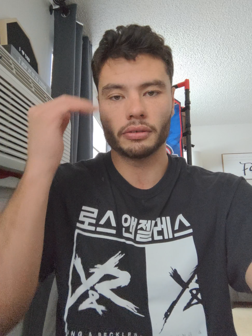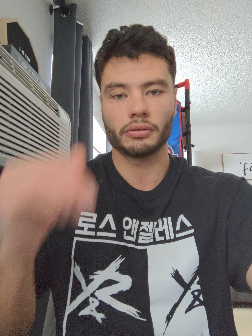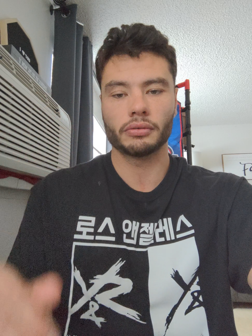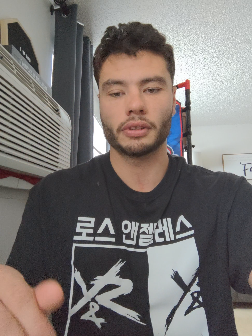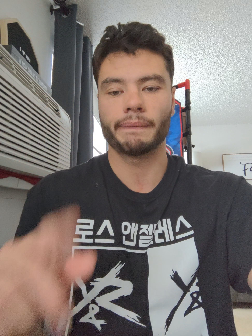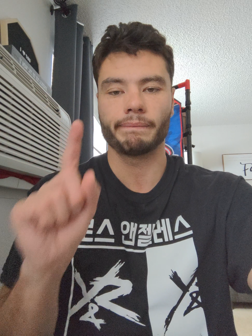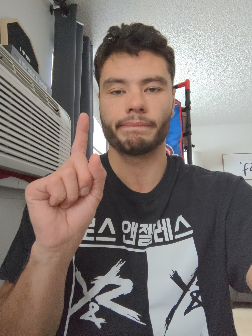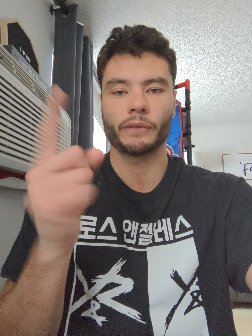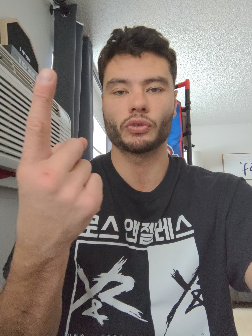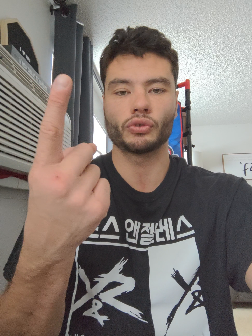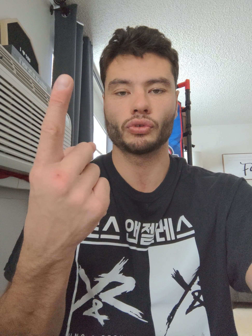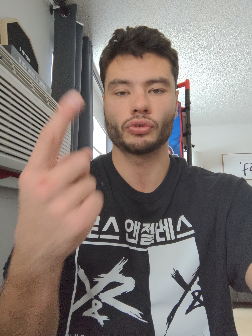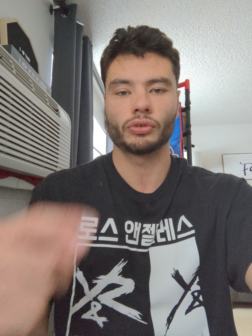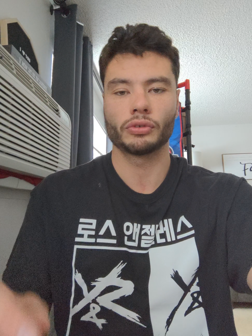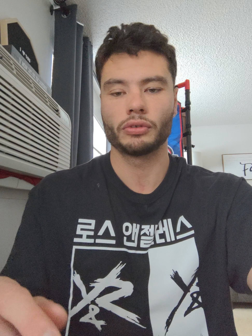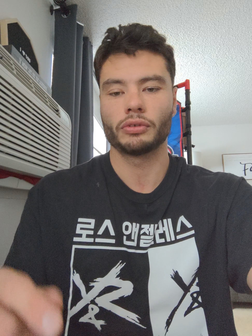first